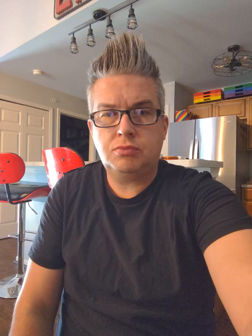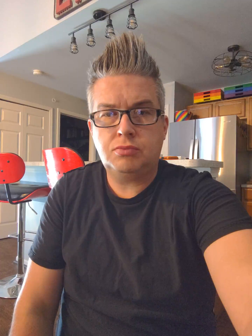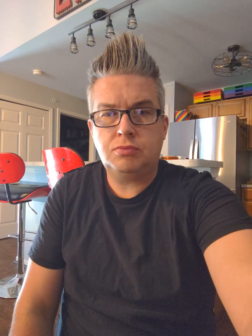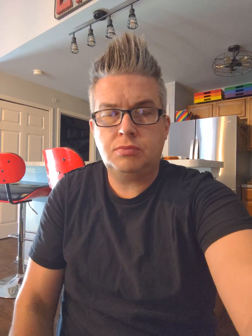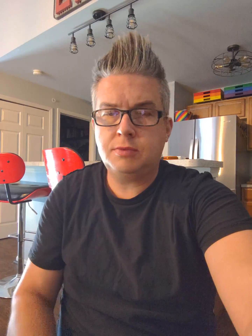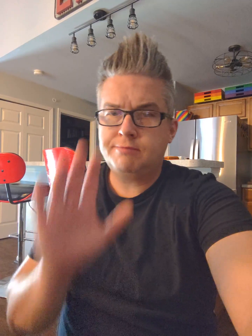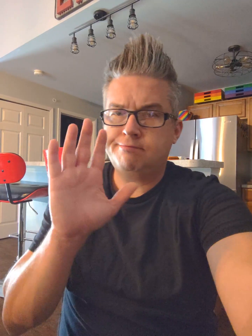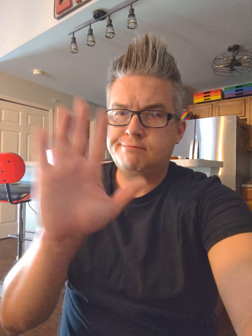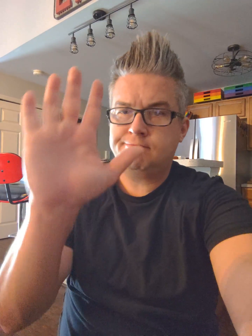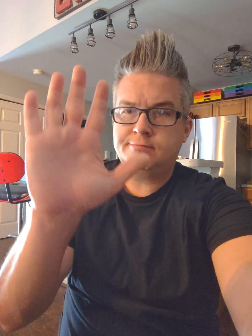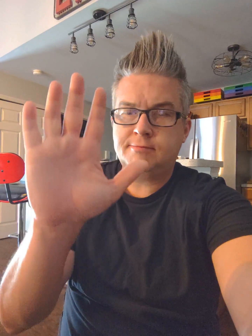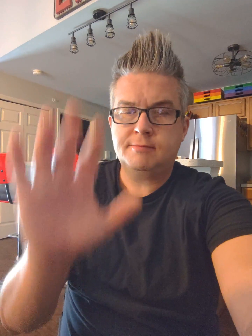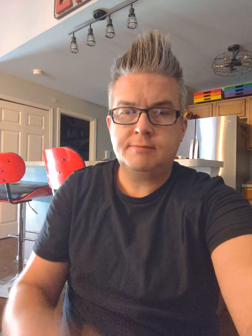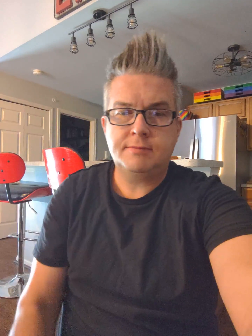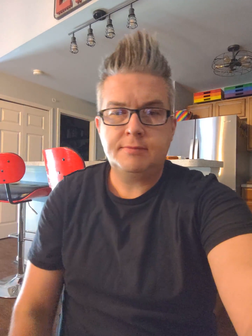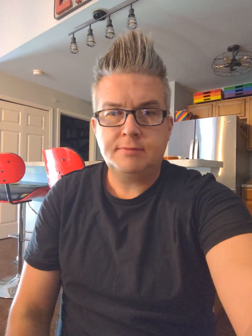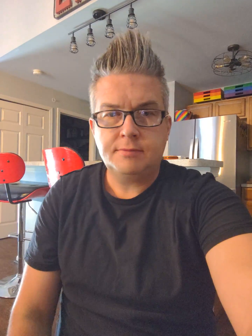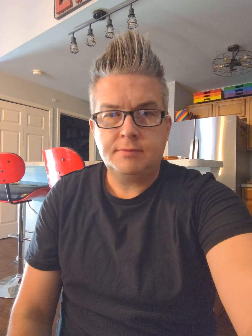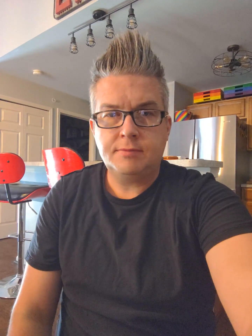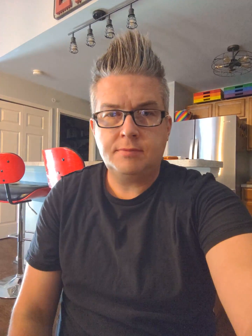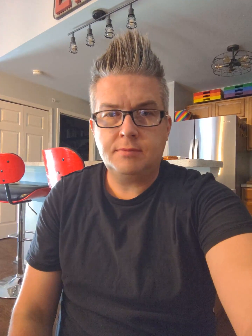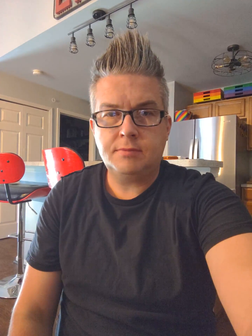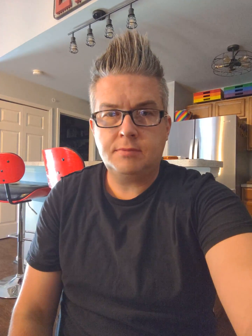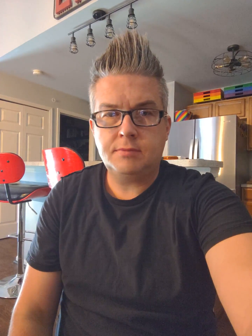give me five